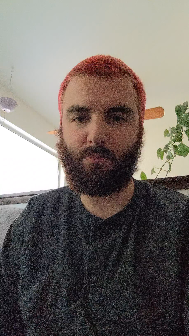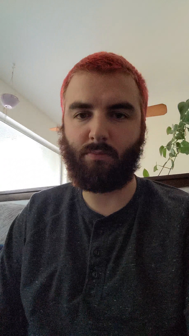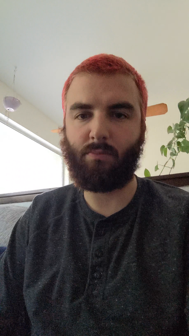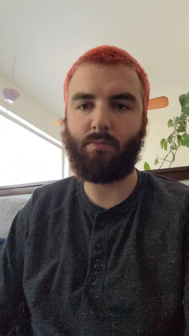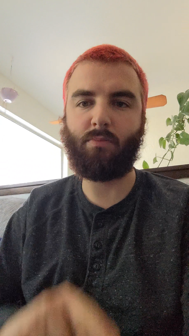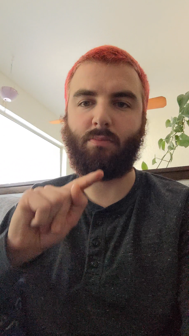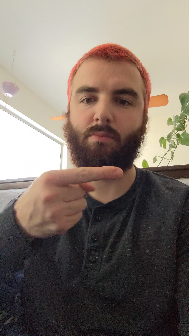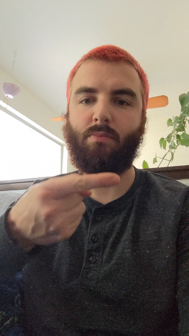hurt